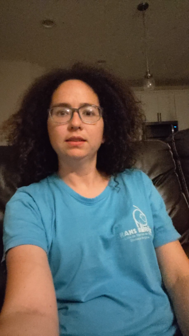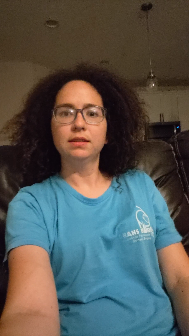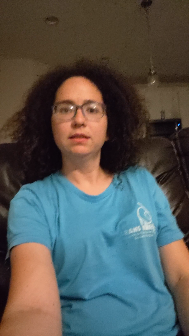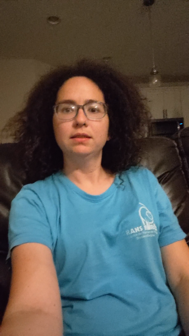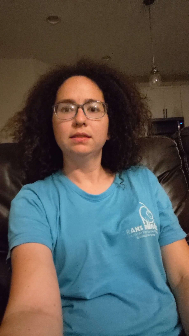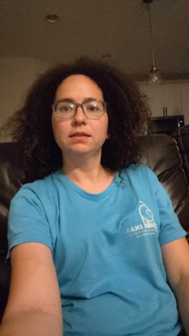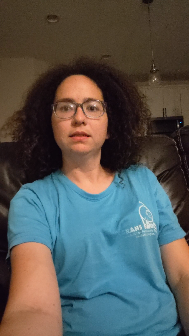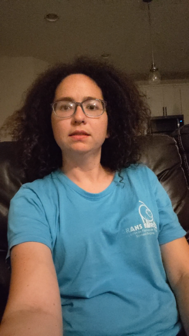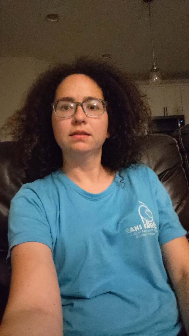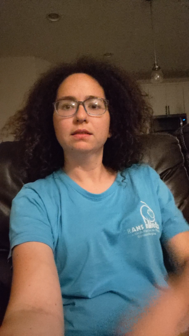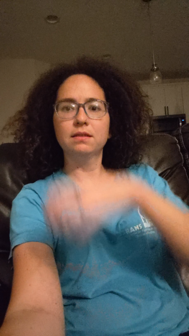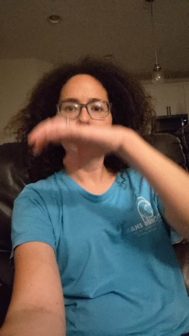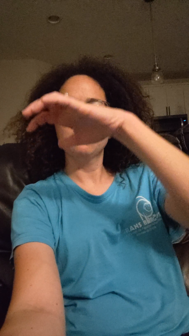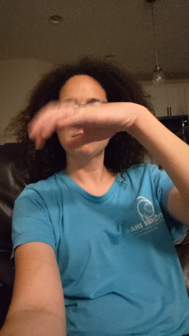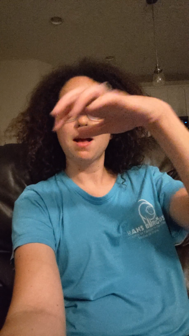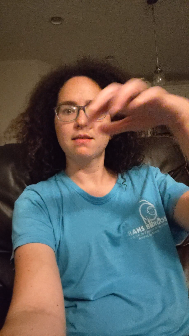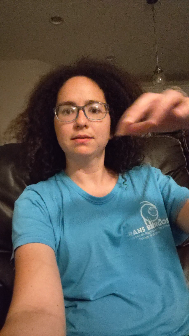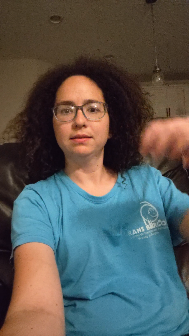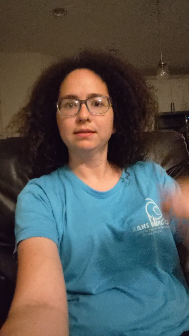grapes